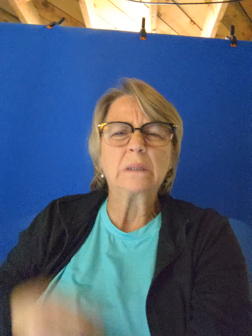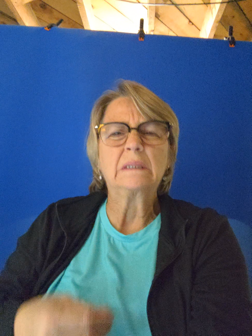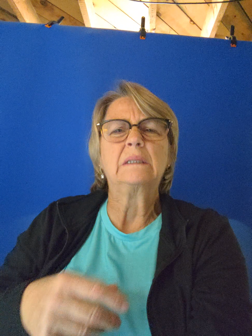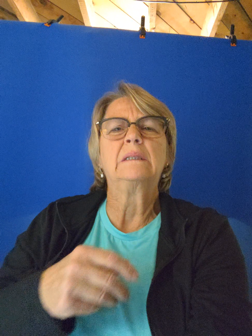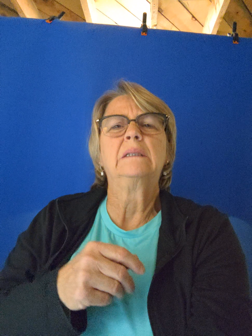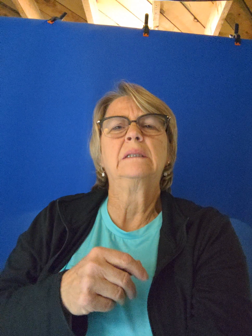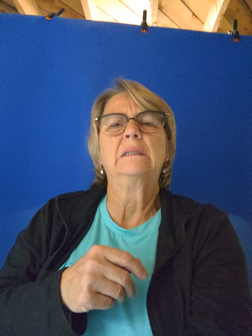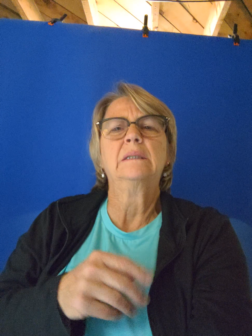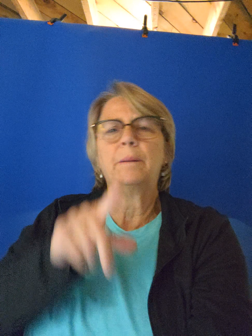wet